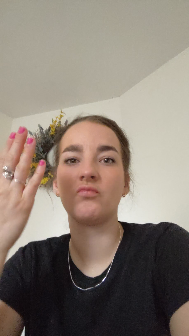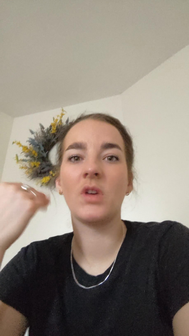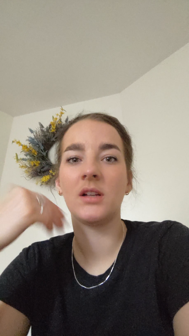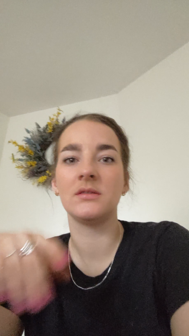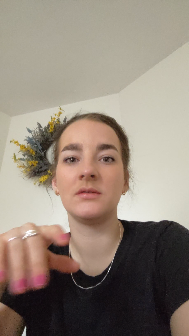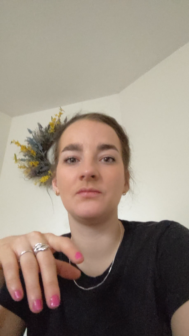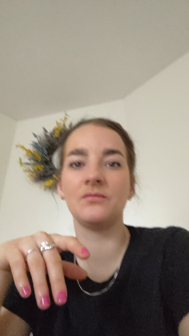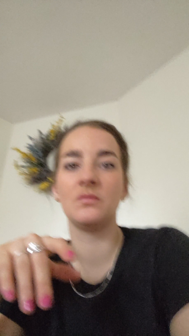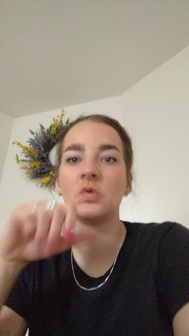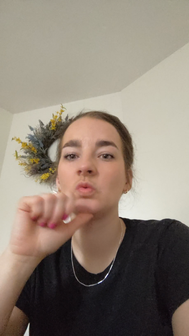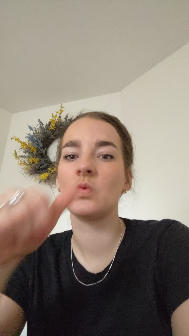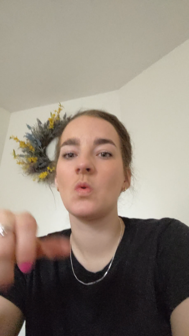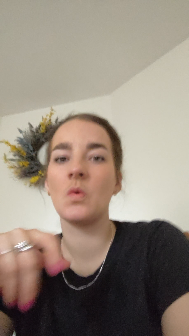don't